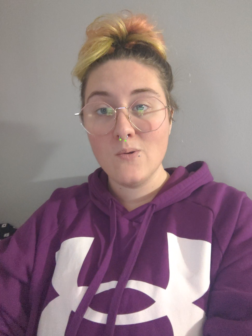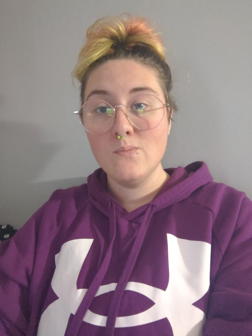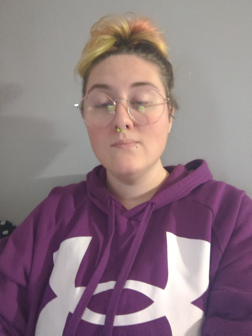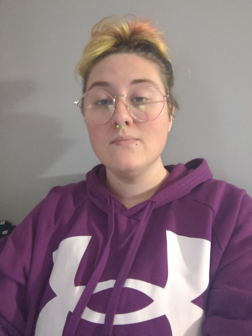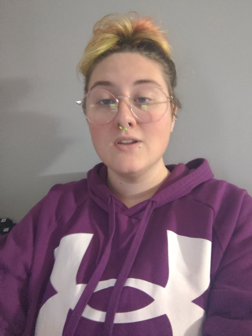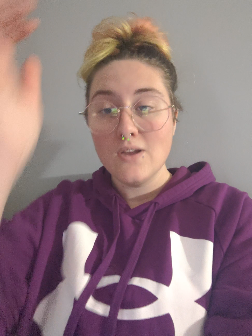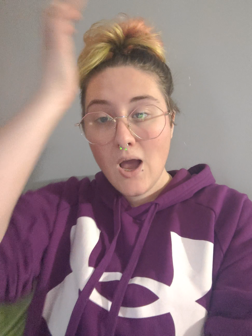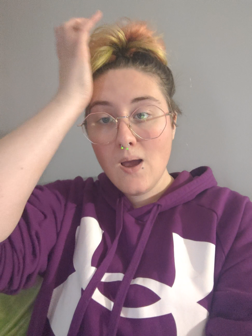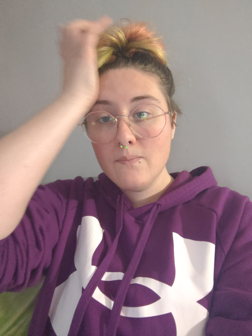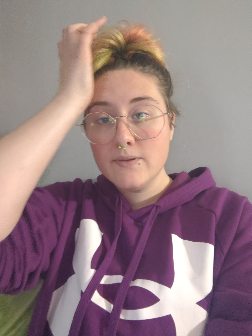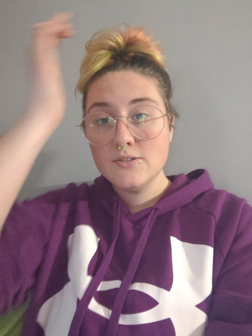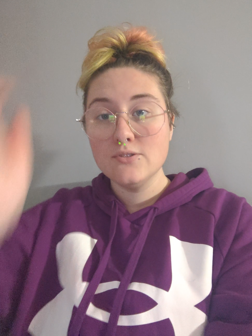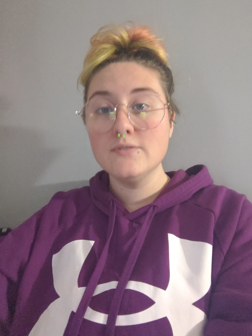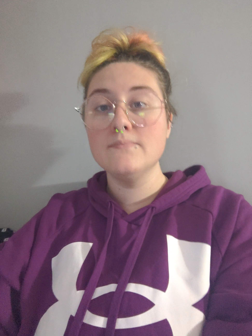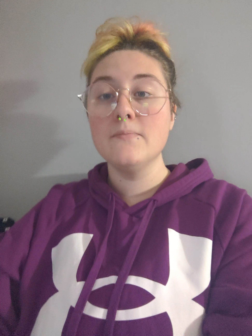garbage